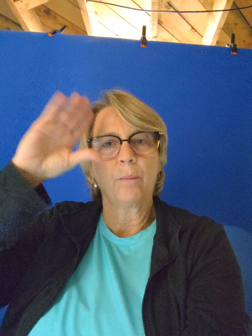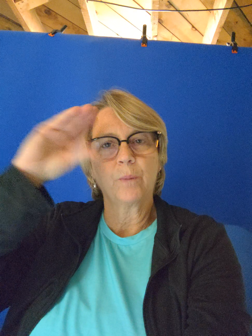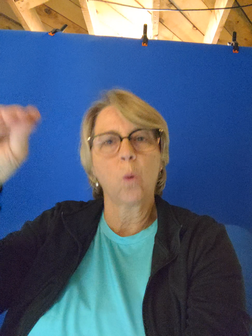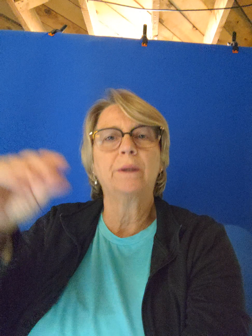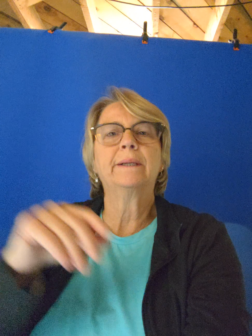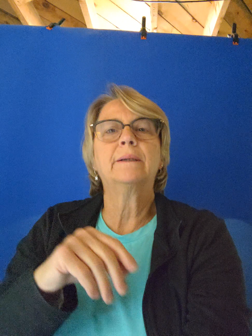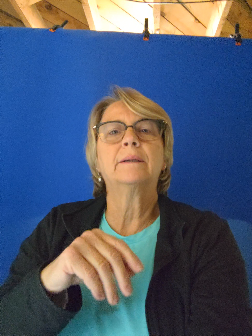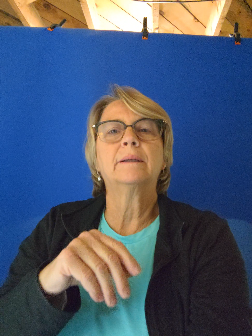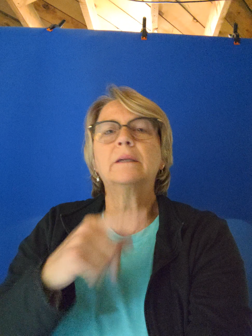cowboy